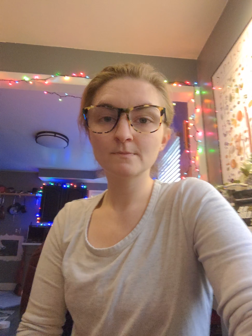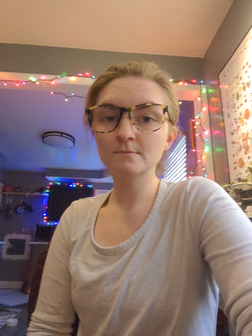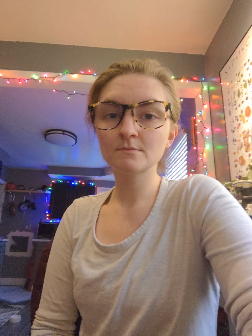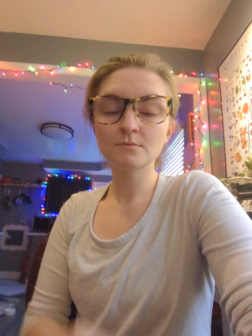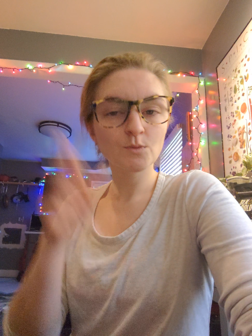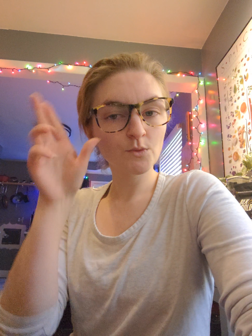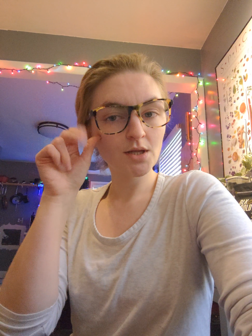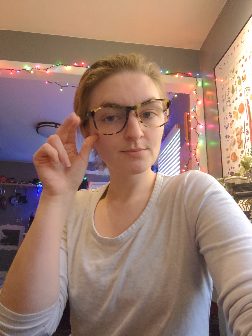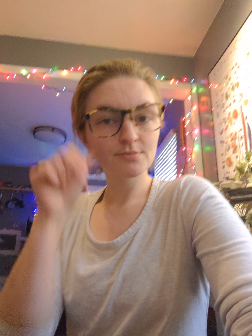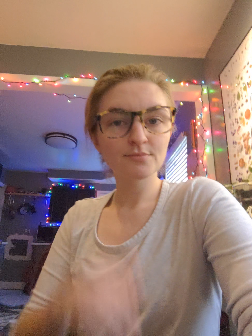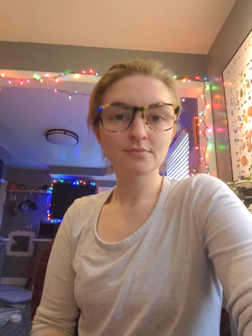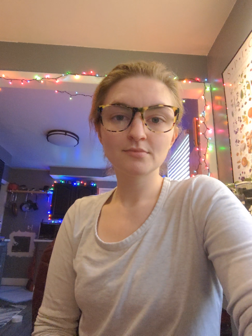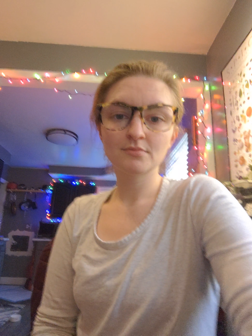horse